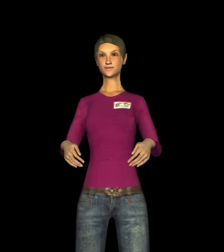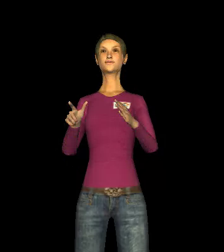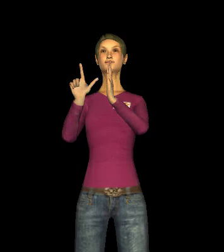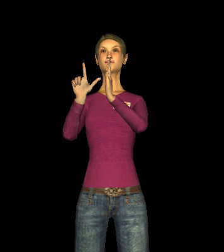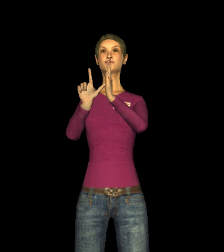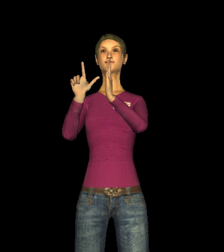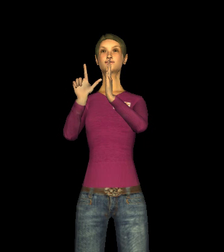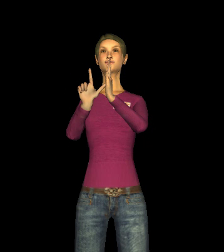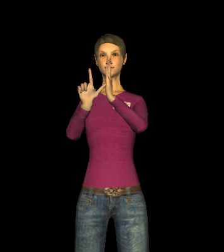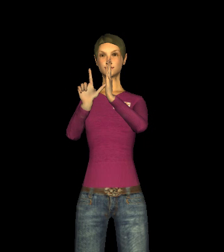قانون